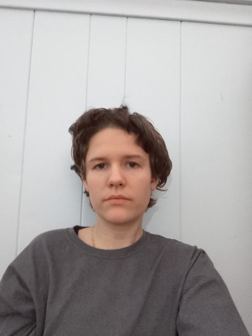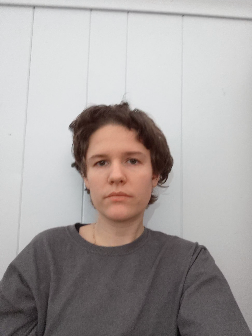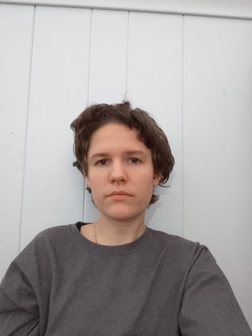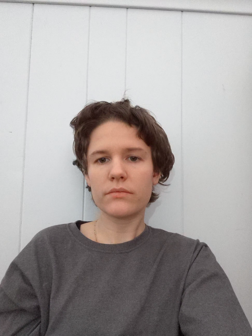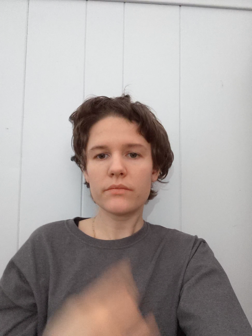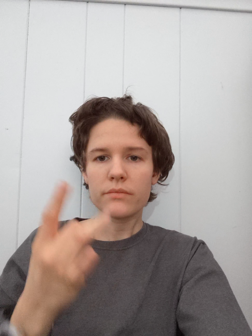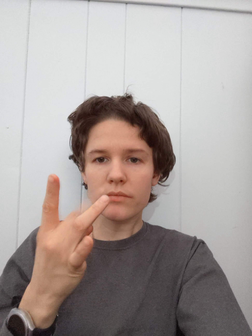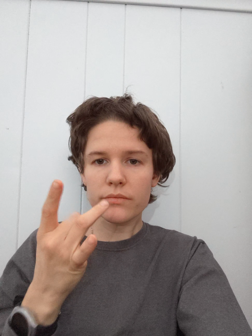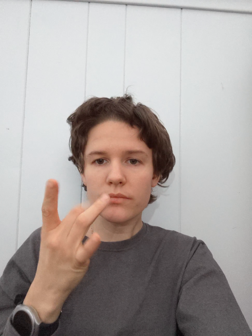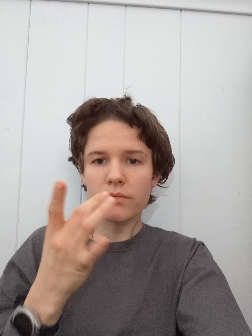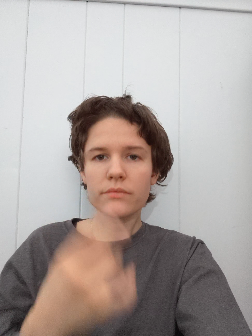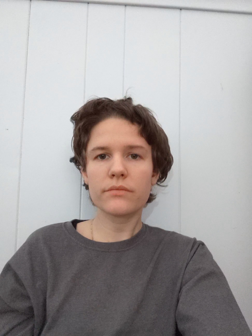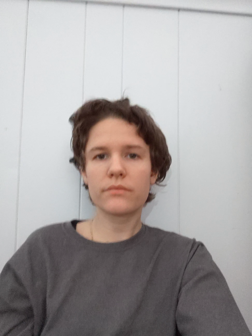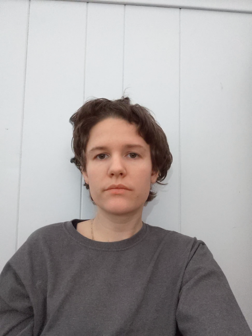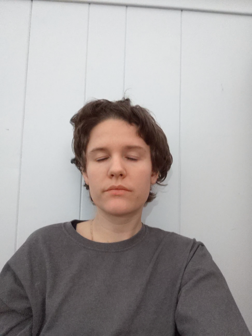snack